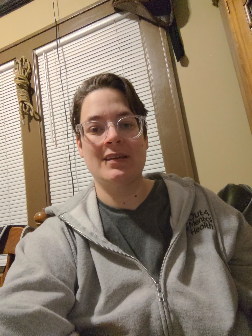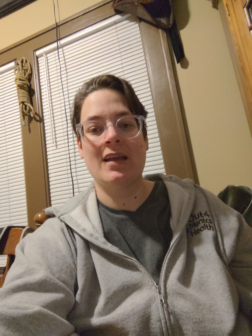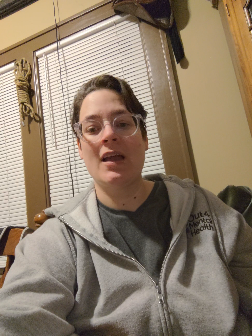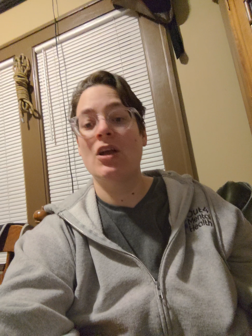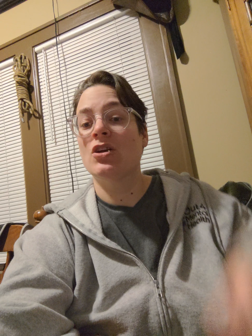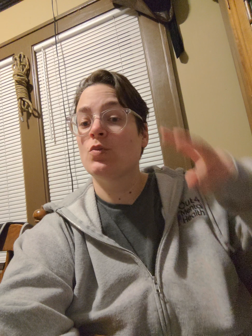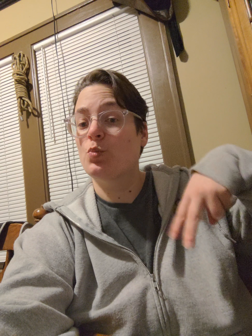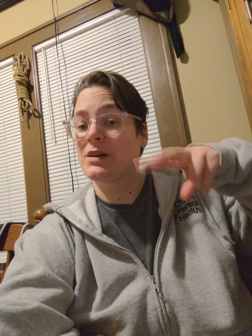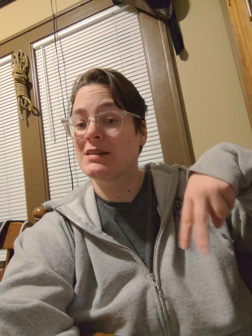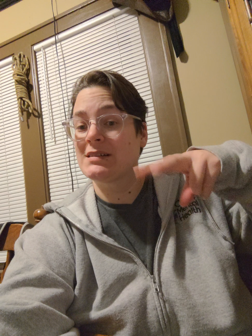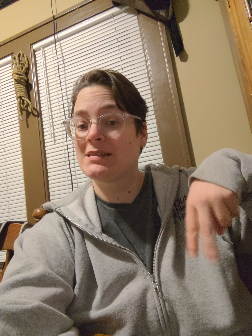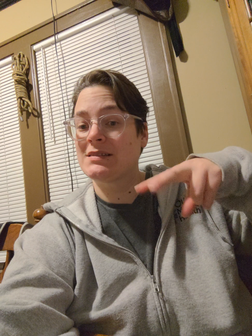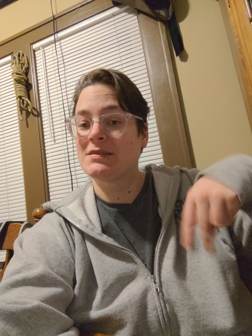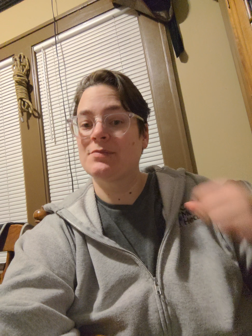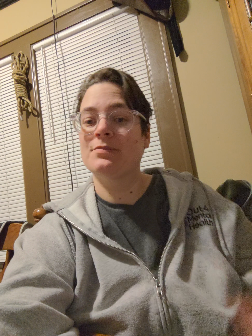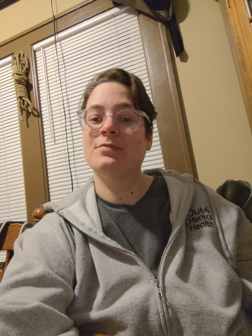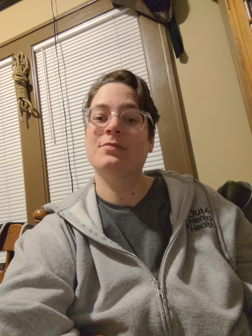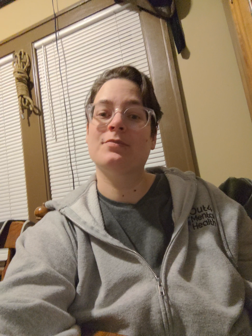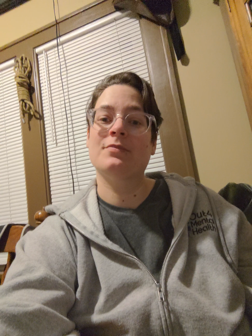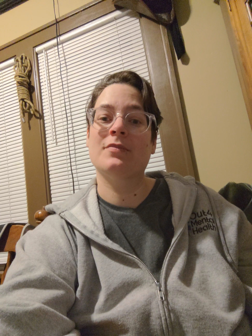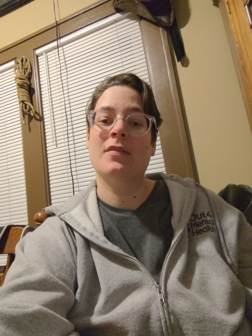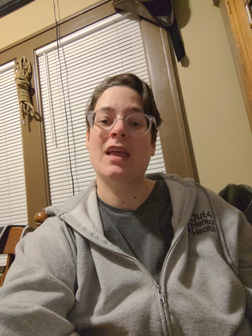read